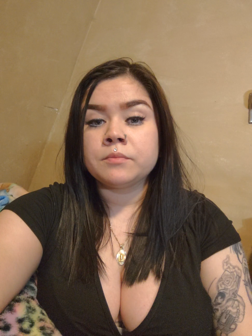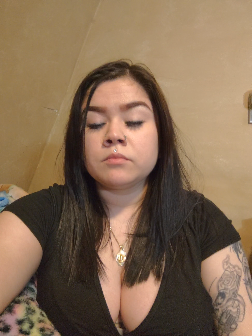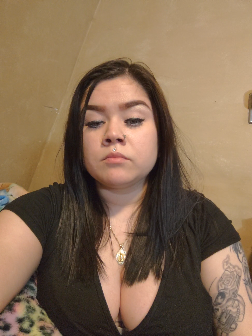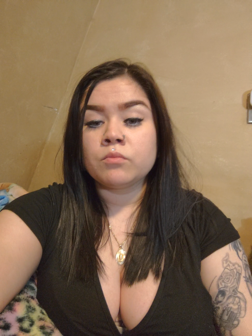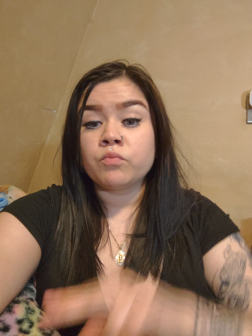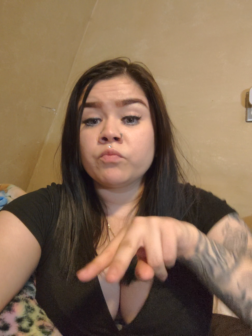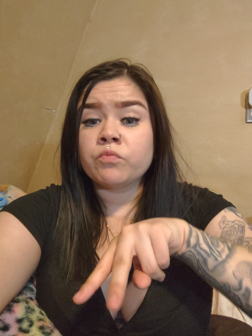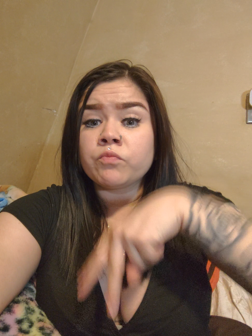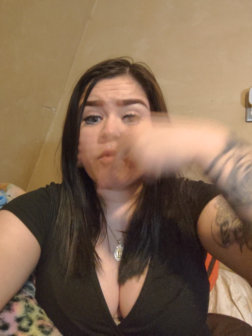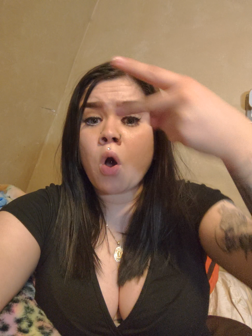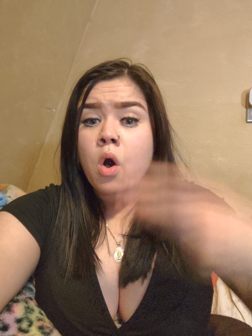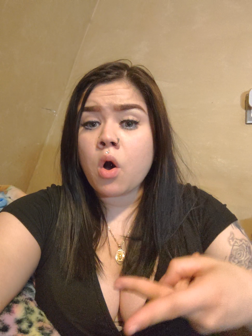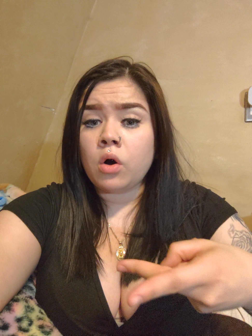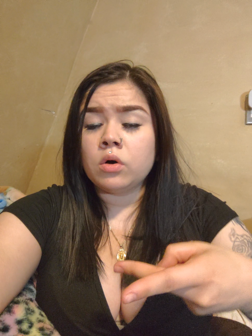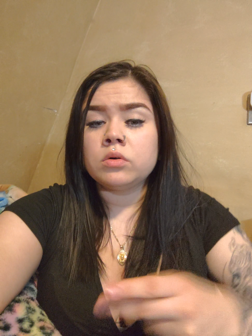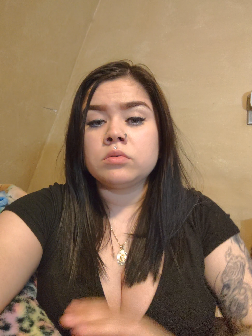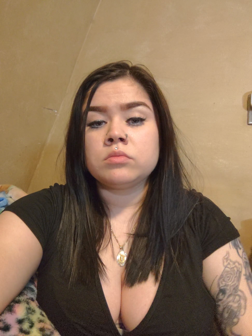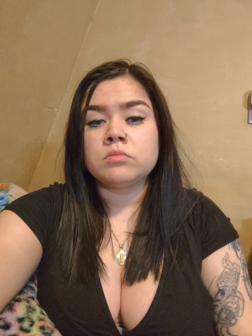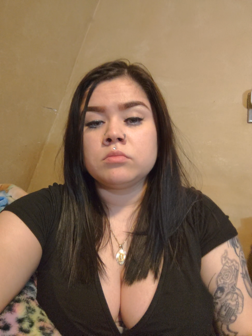fall